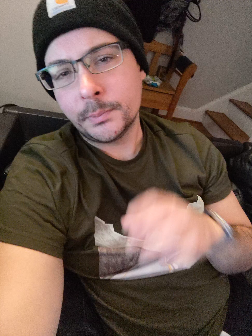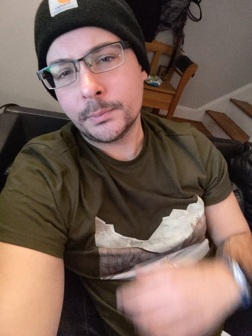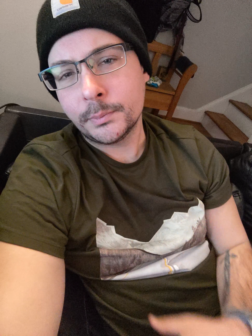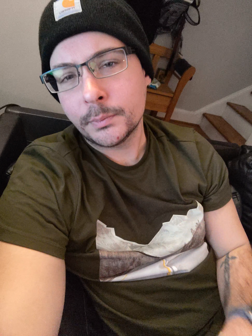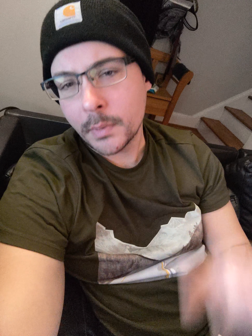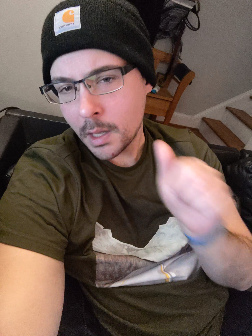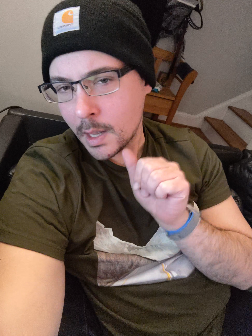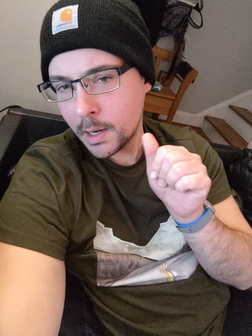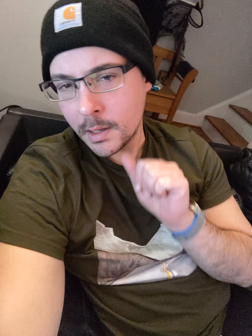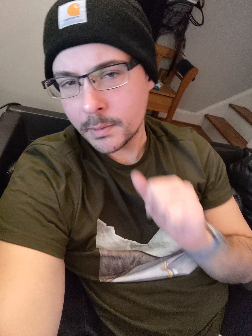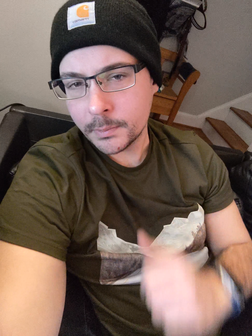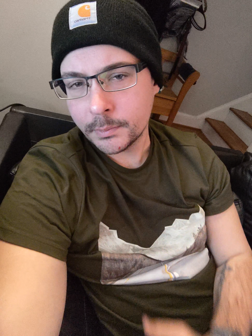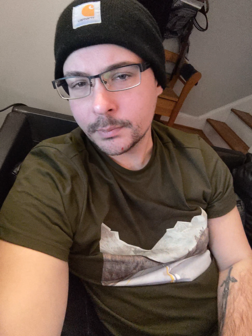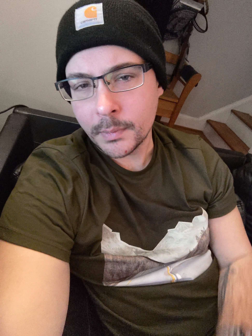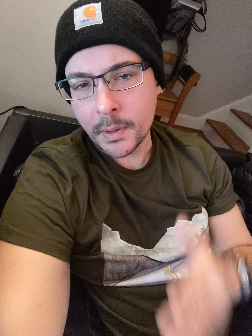aunt